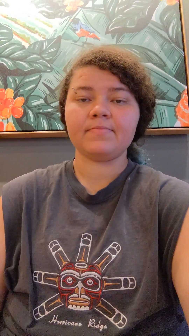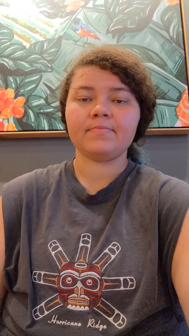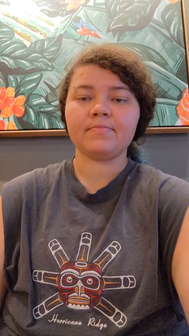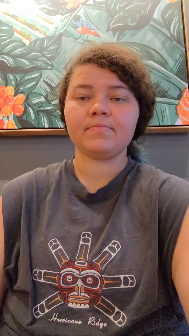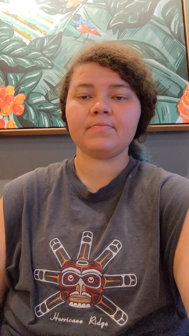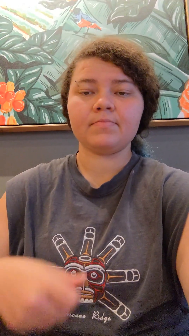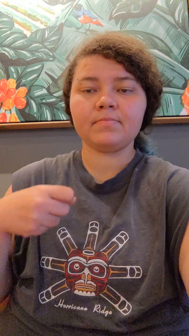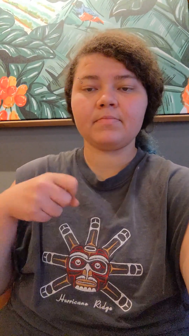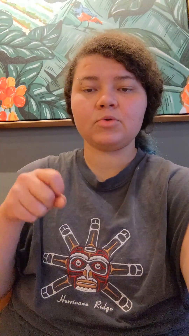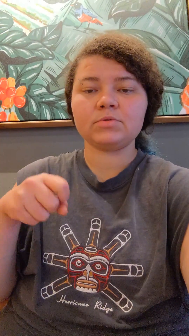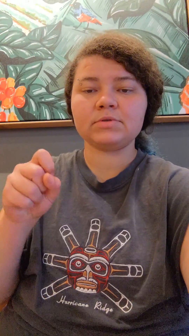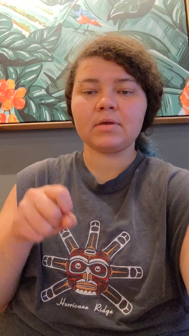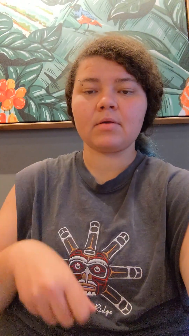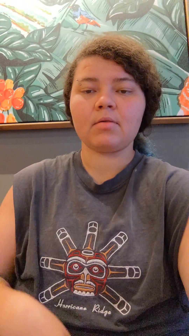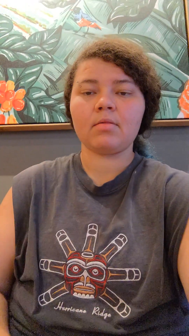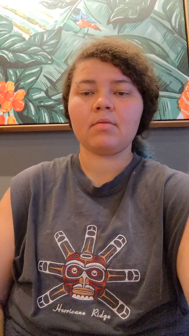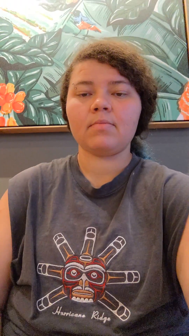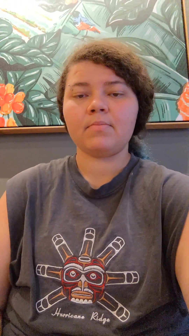motorcycle